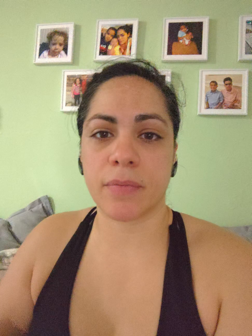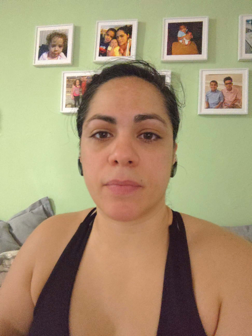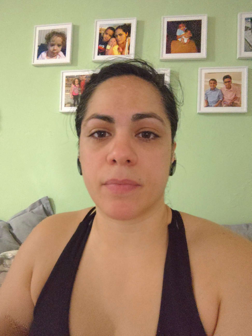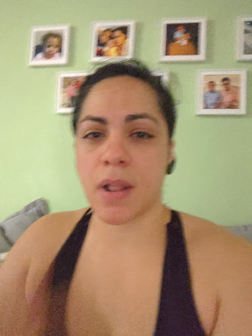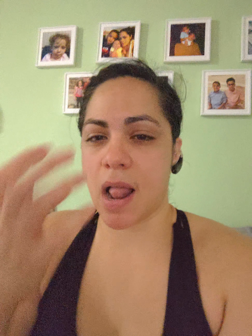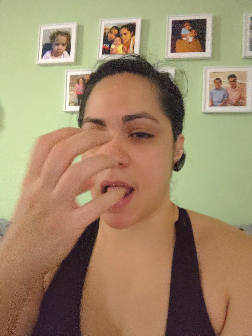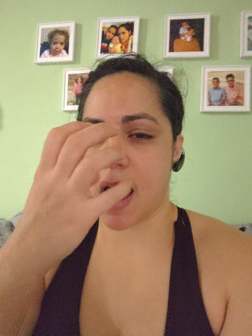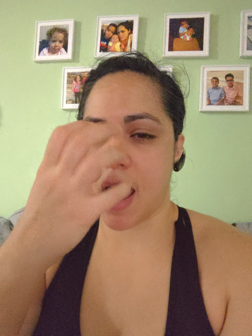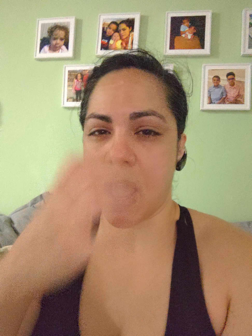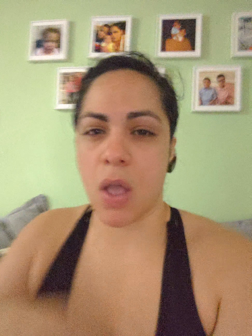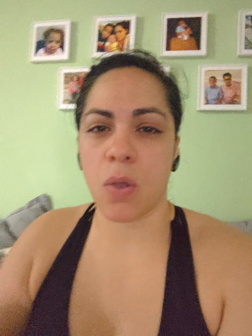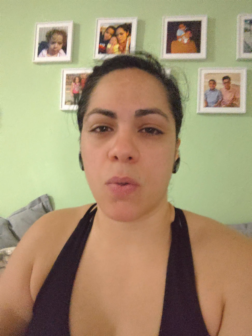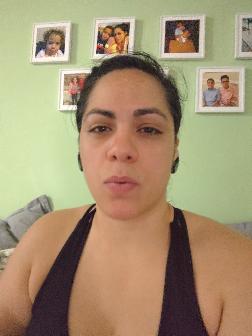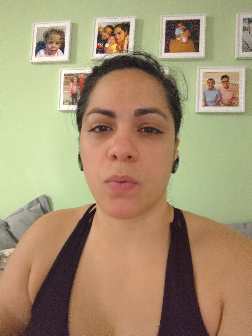clown